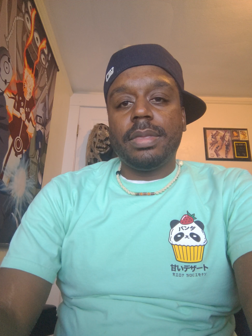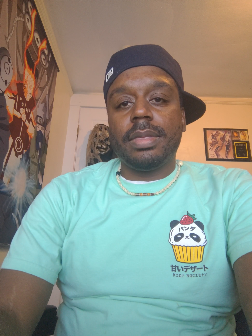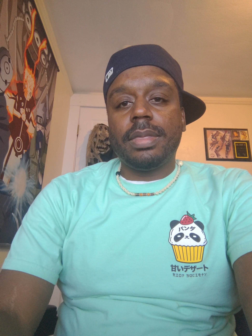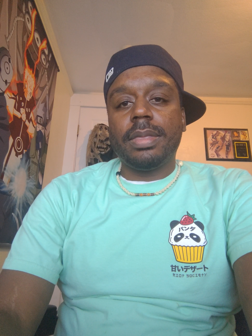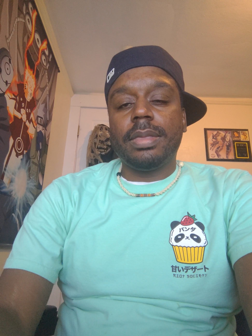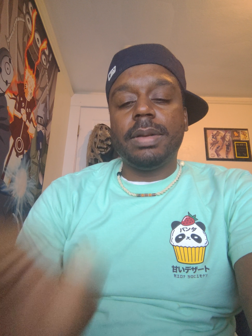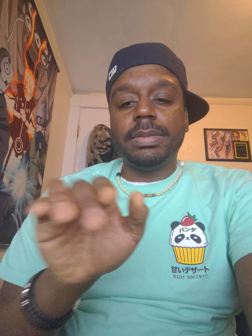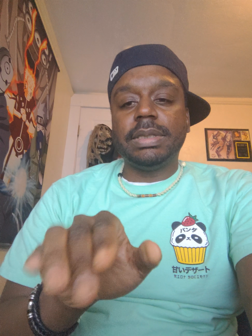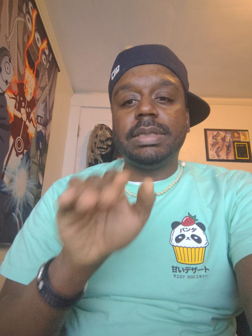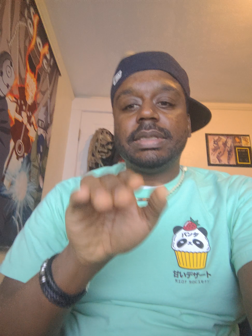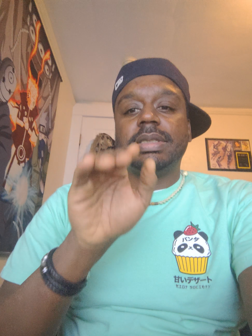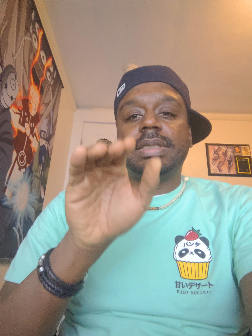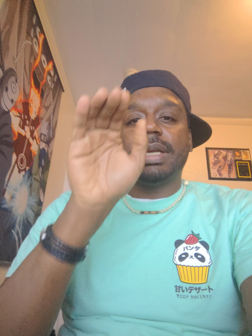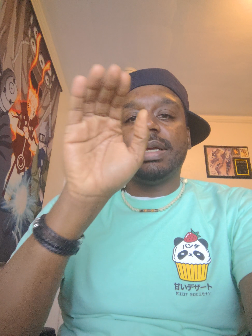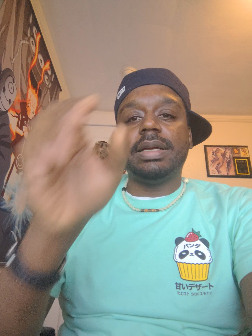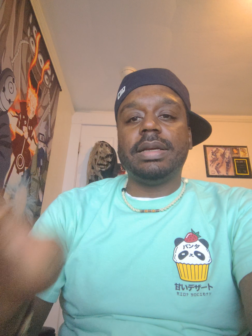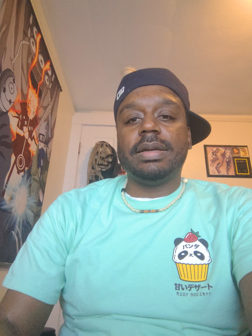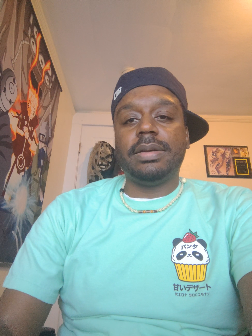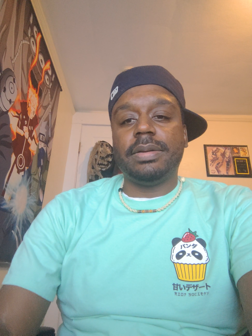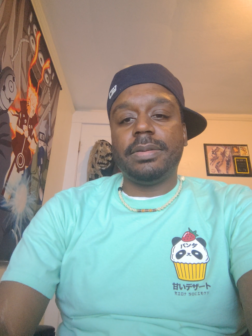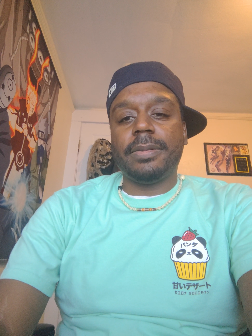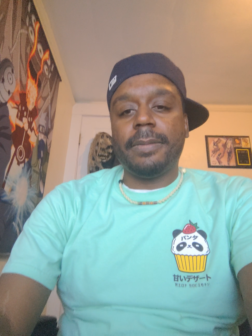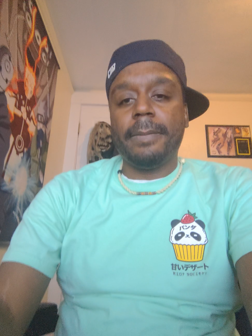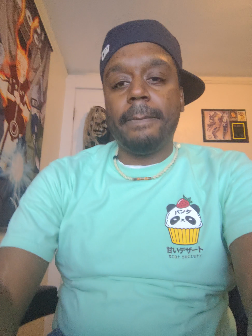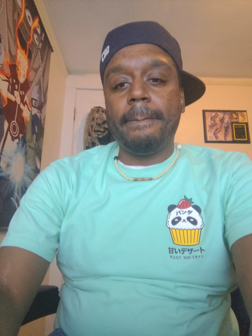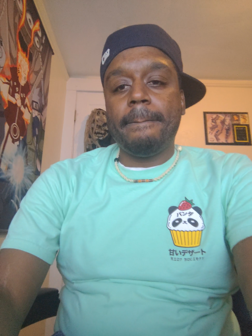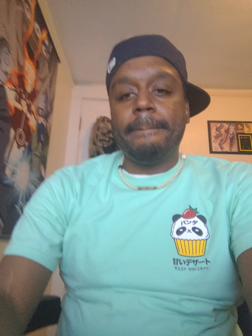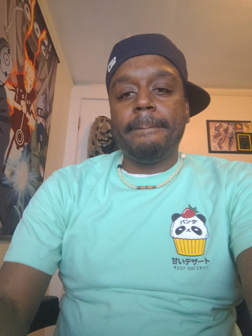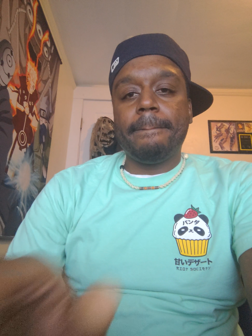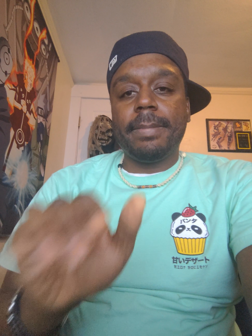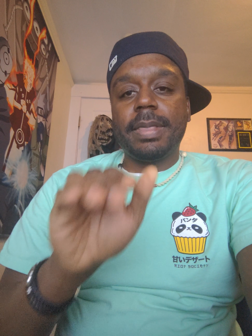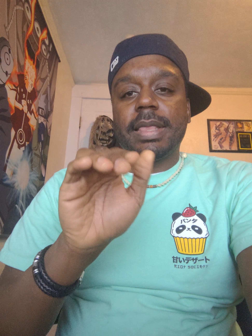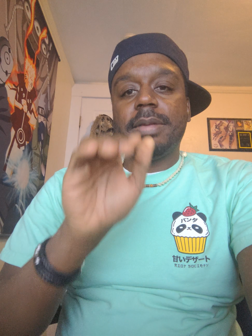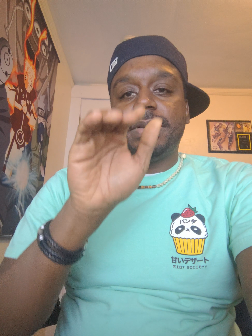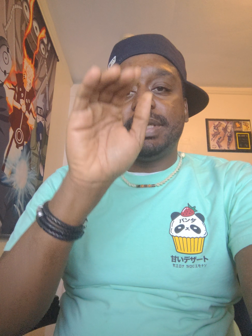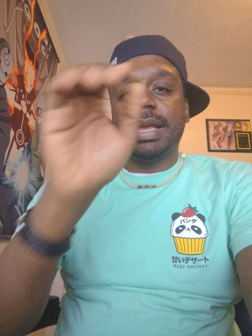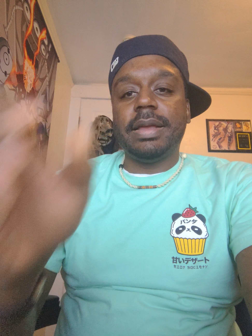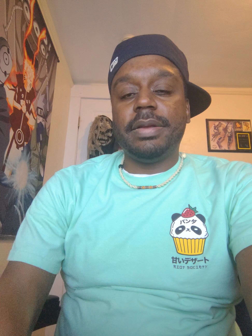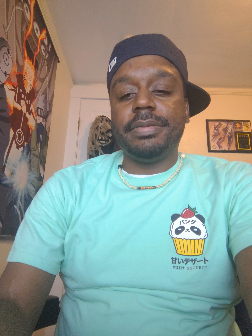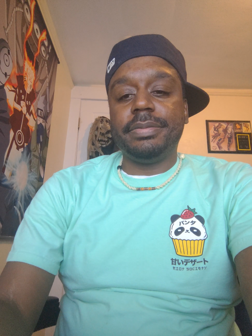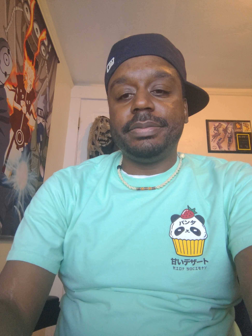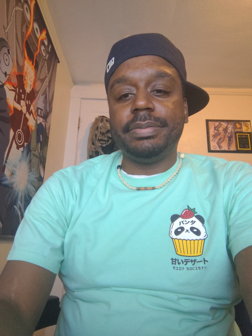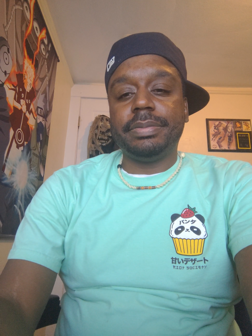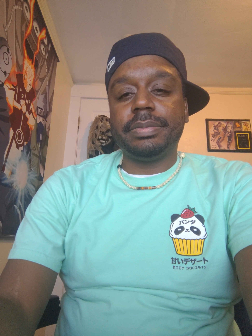stairs